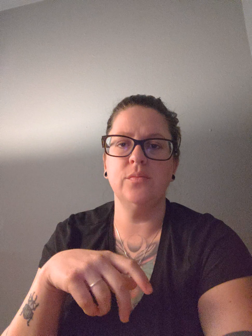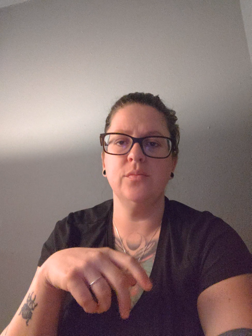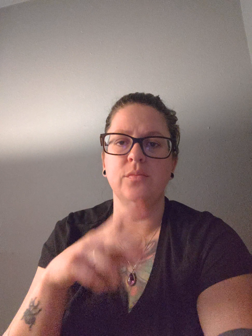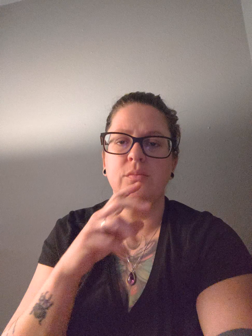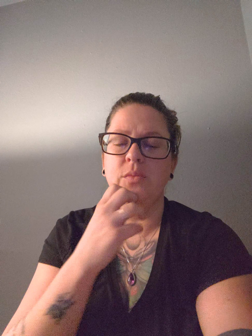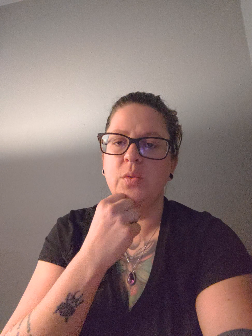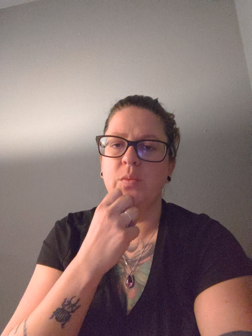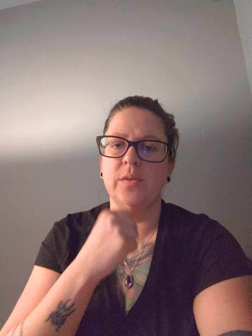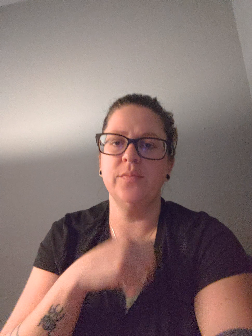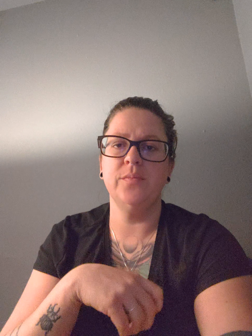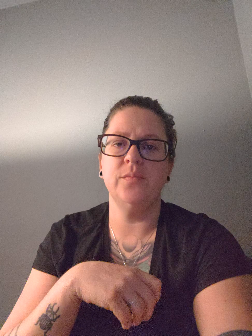underwear